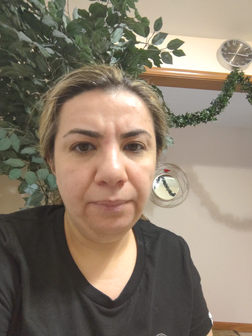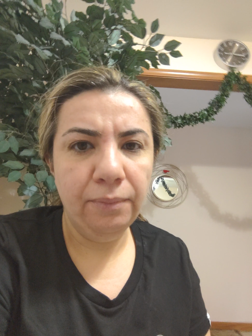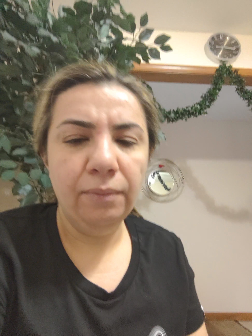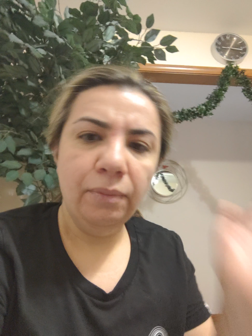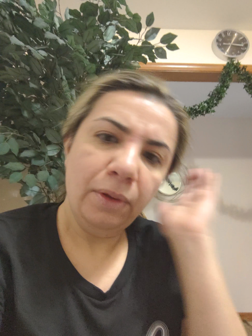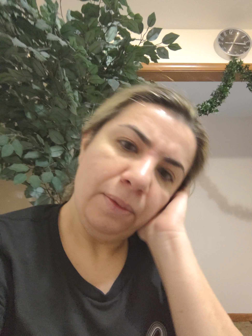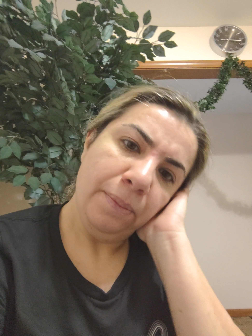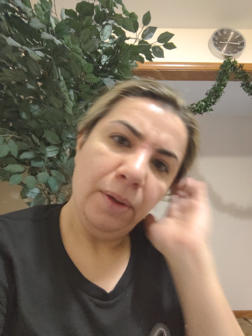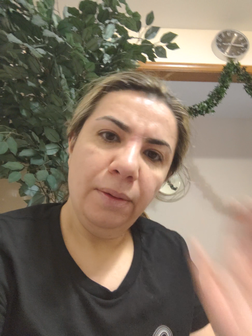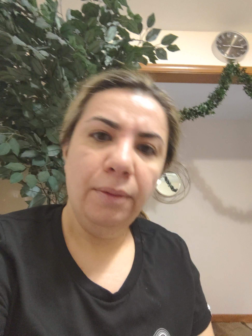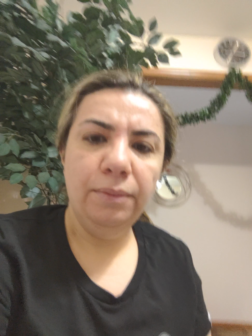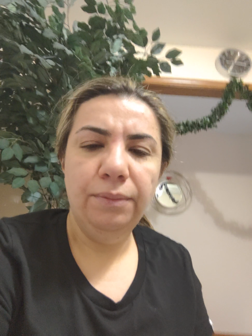bed